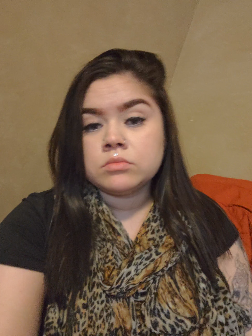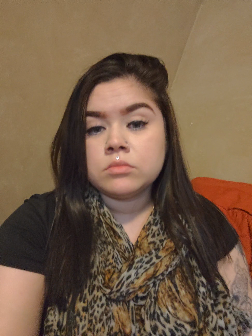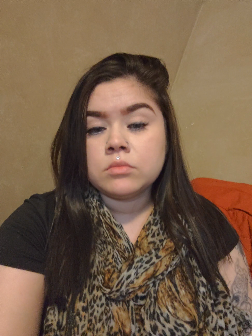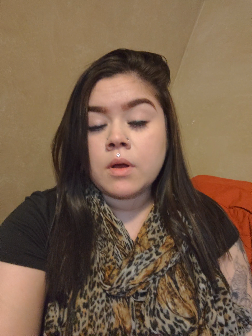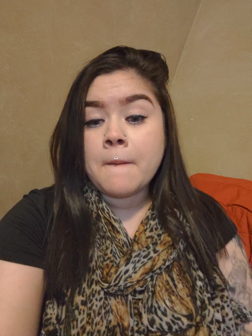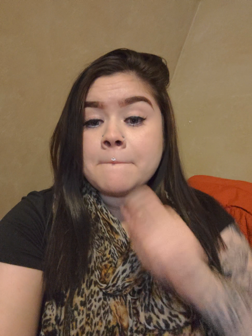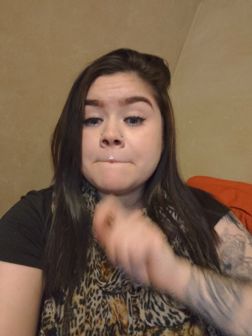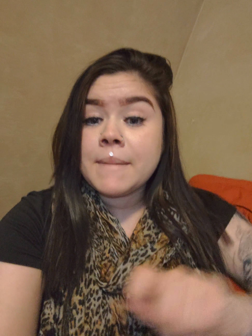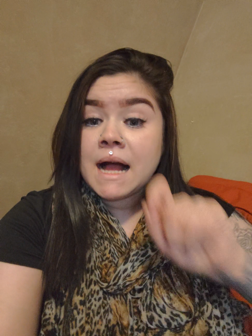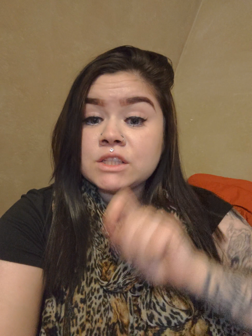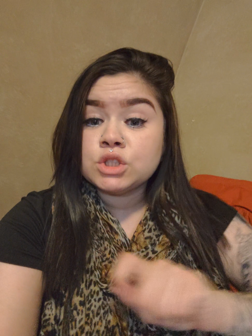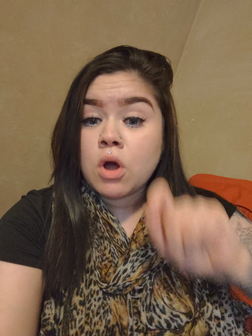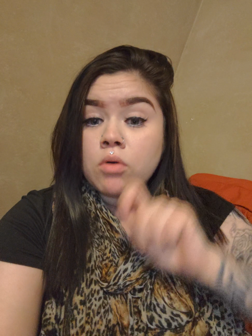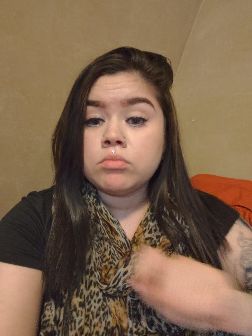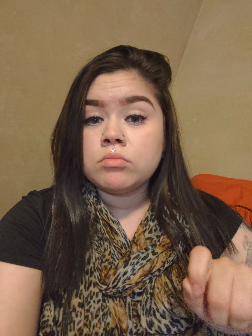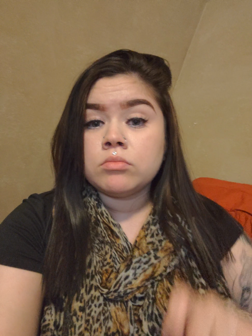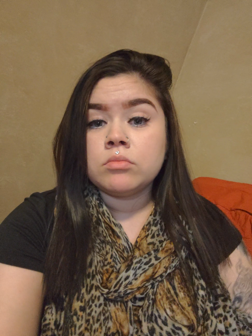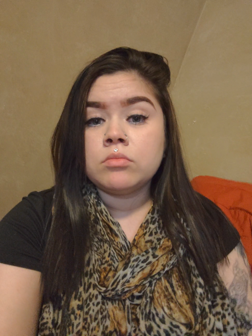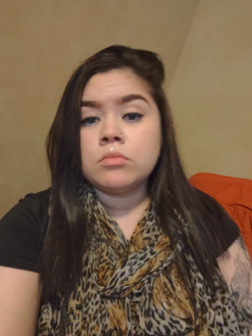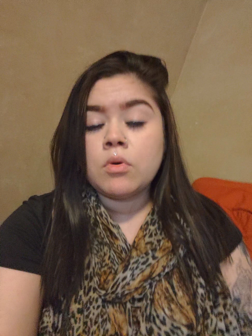pencil